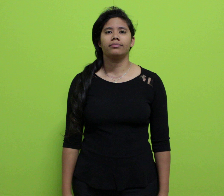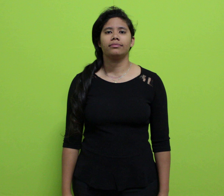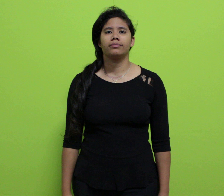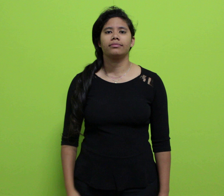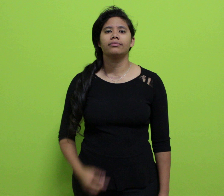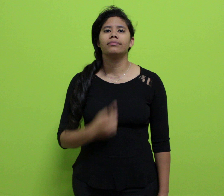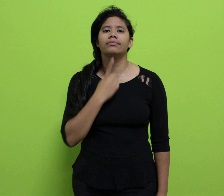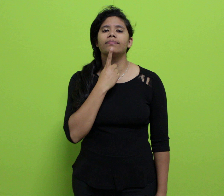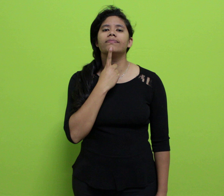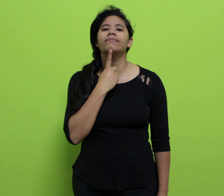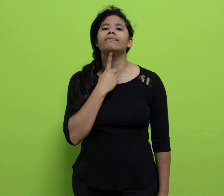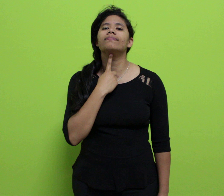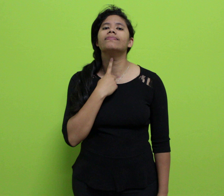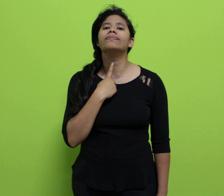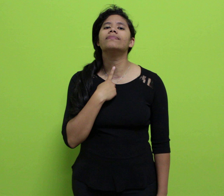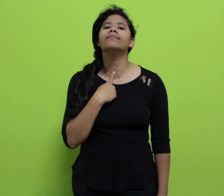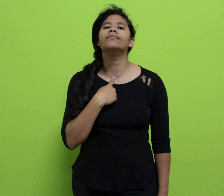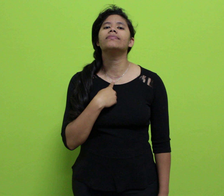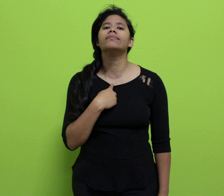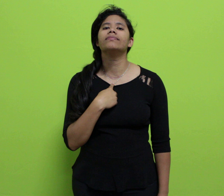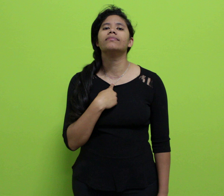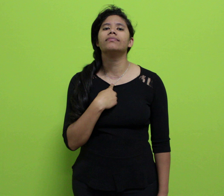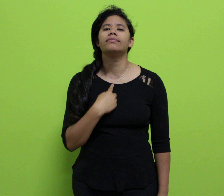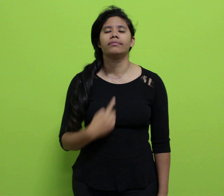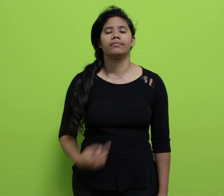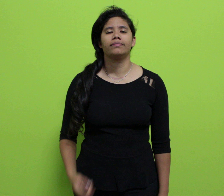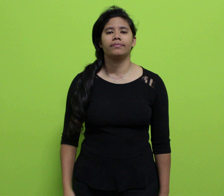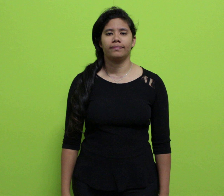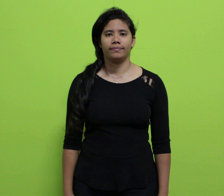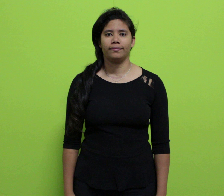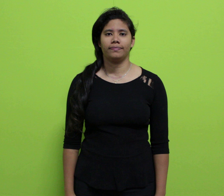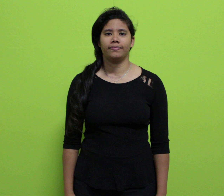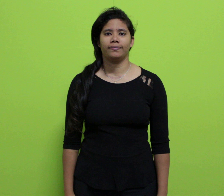vontade